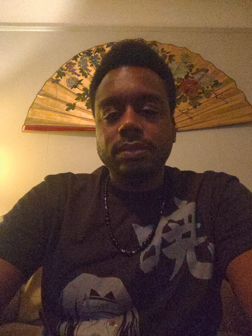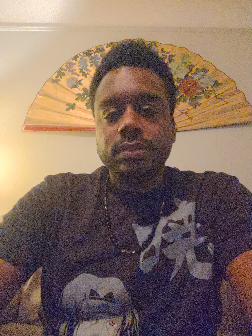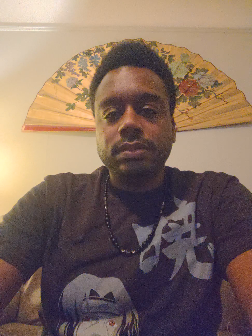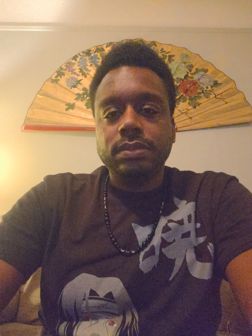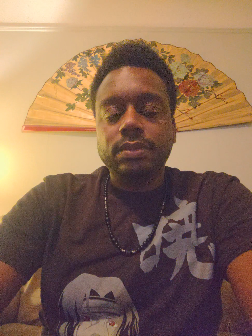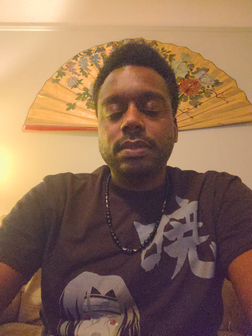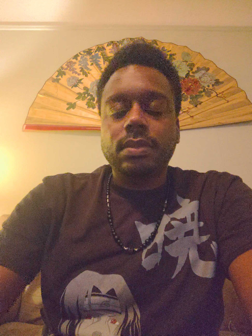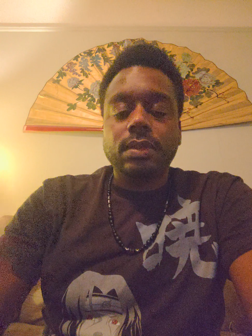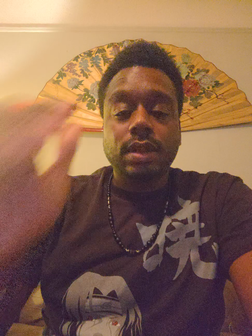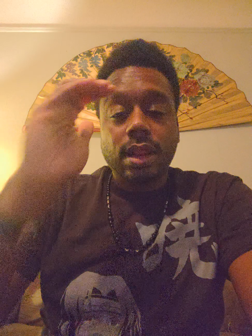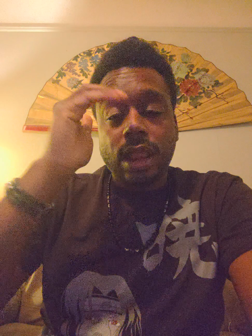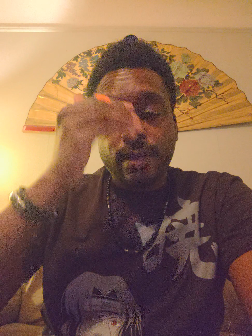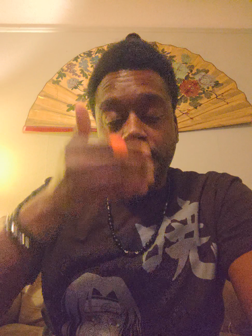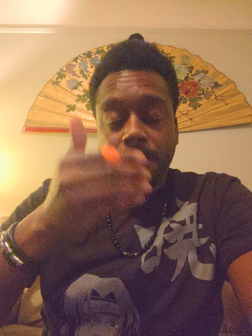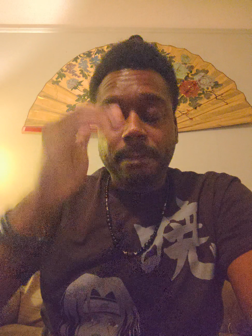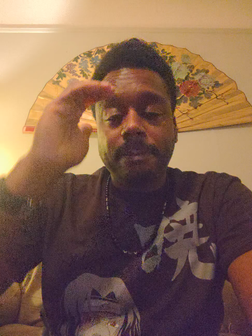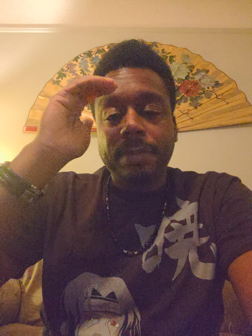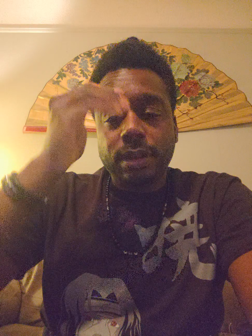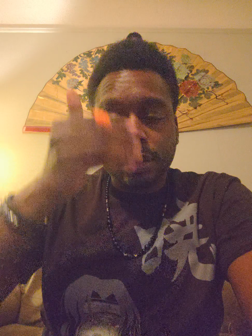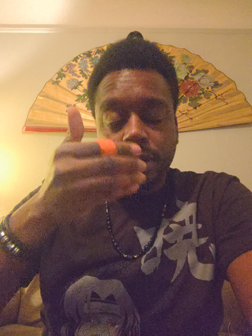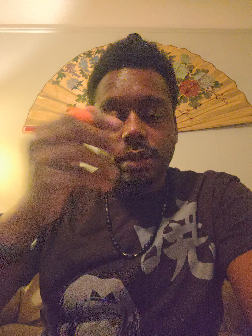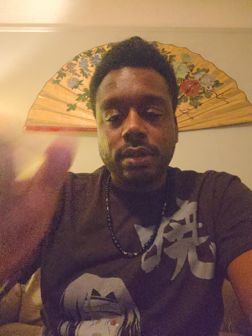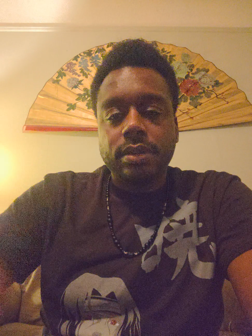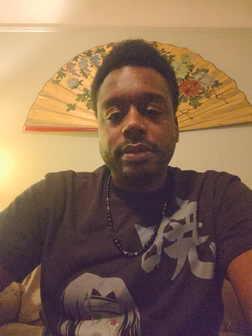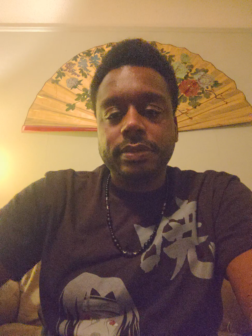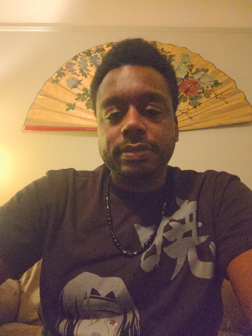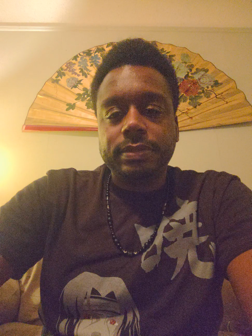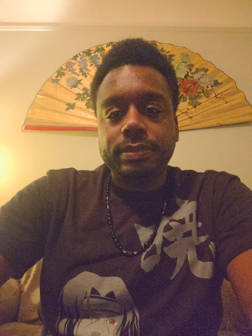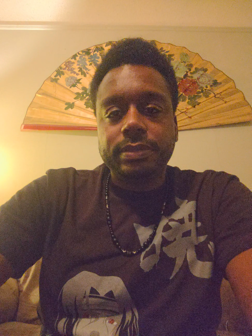sleepy